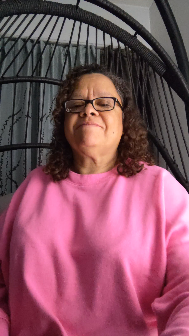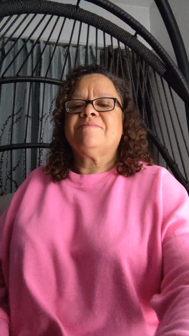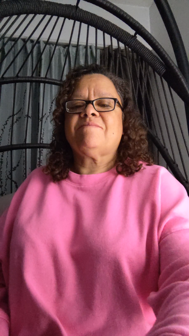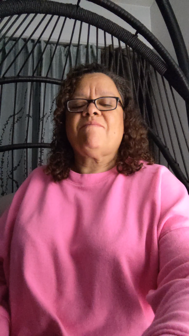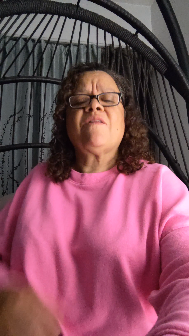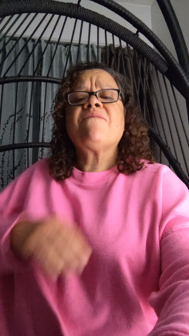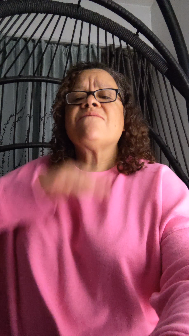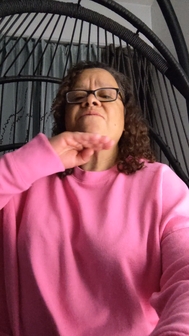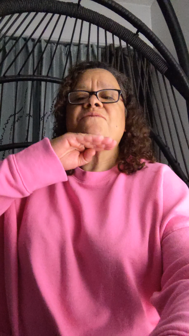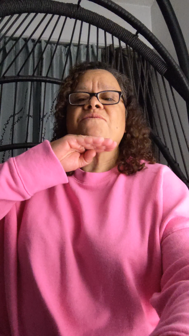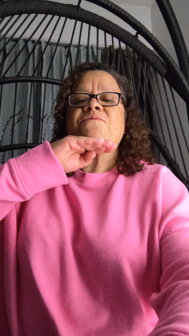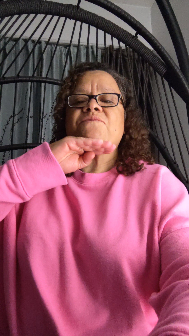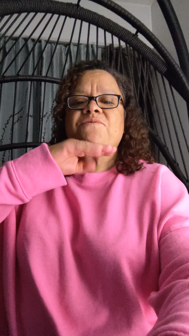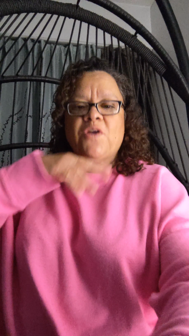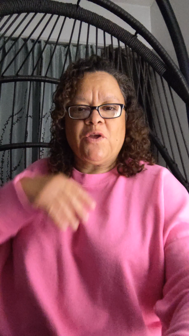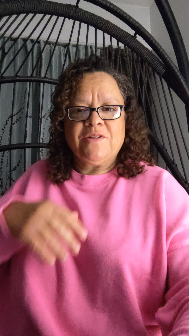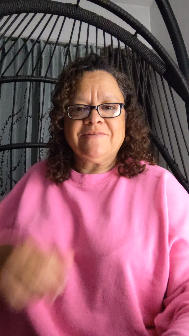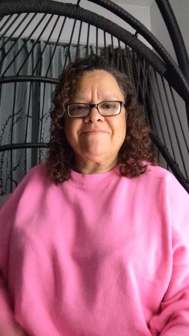full